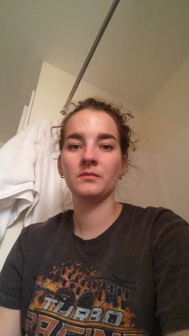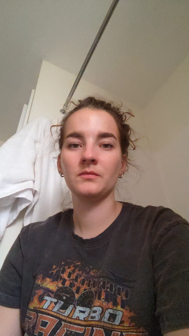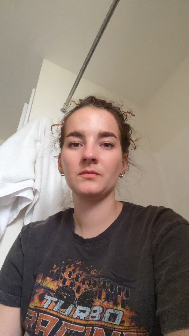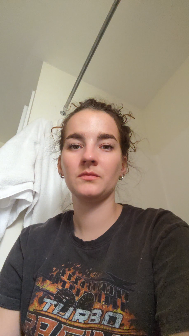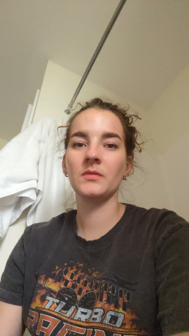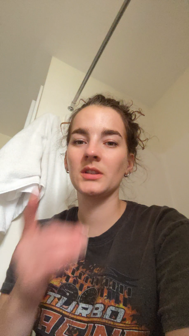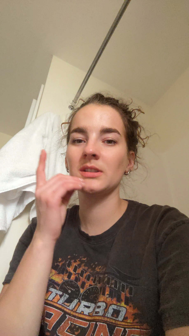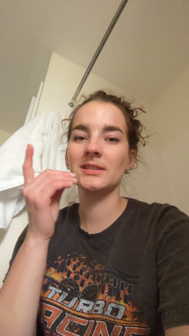dinner